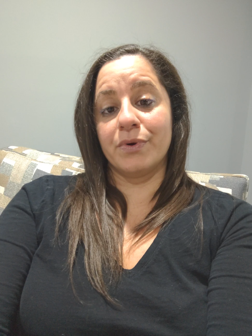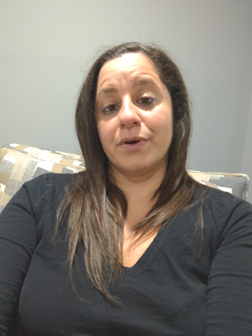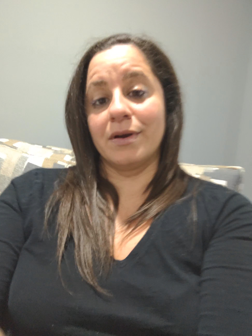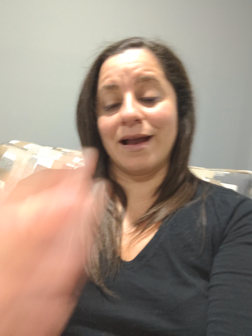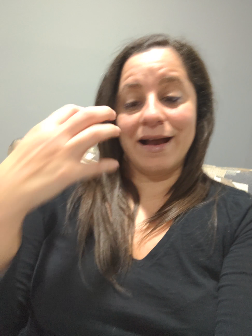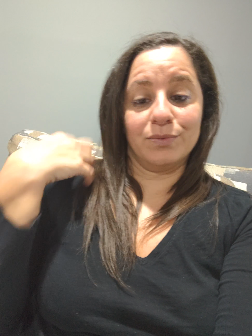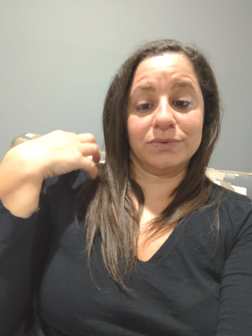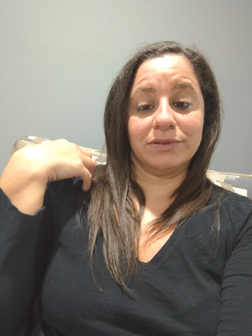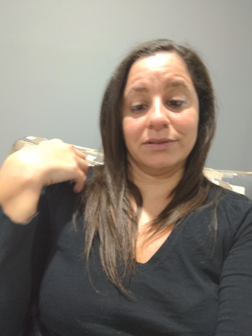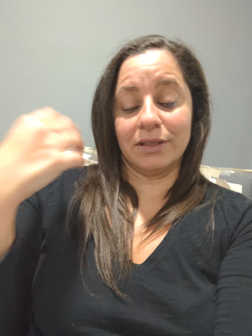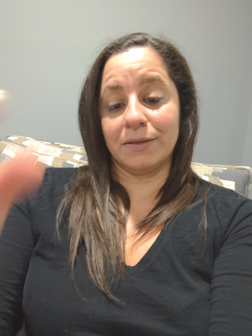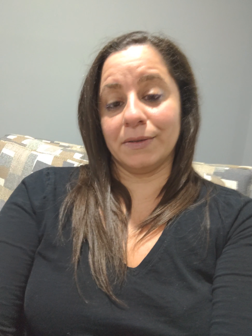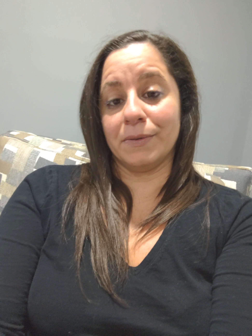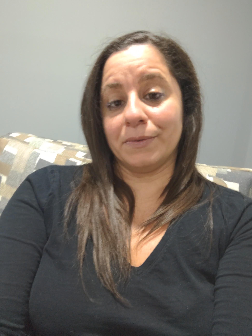outside